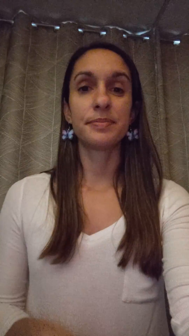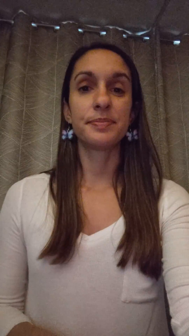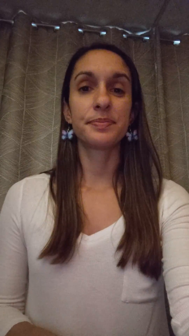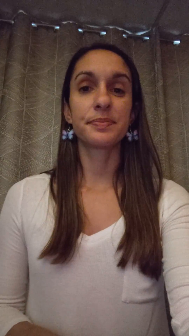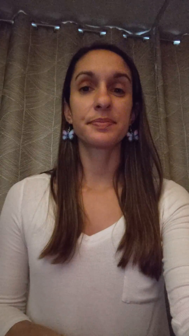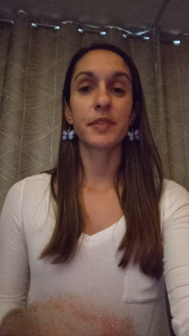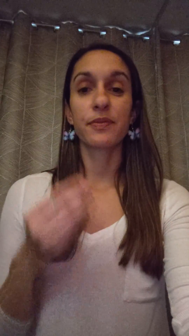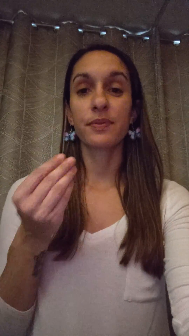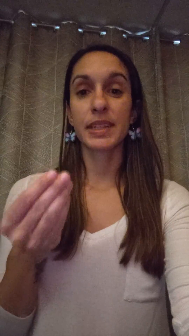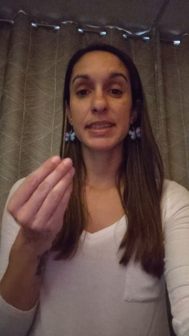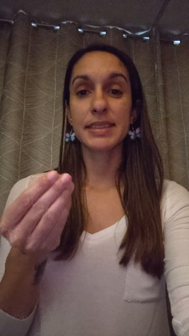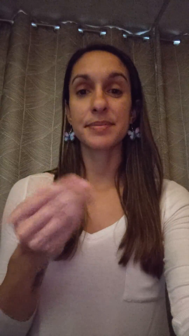feed